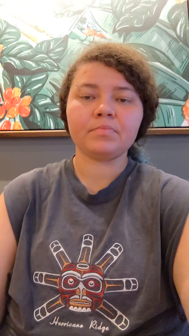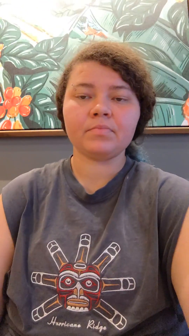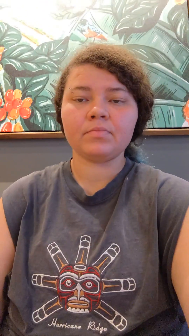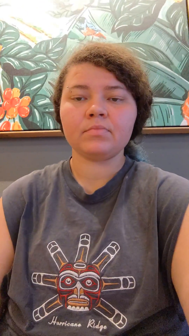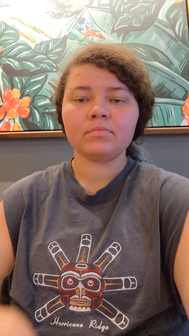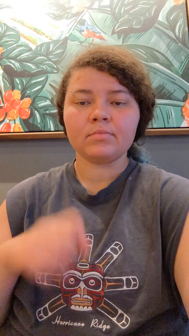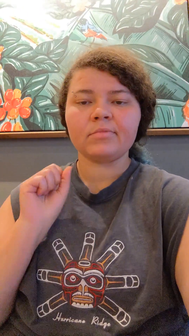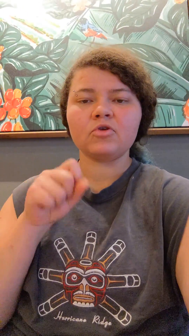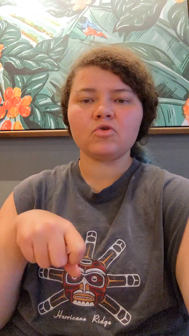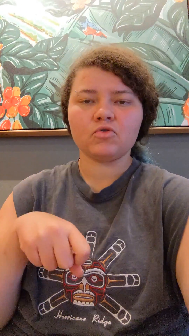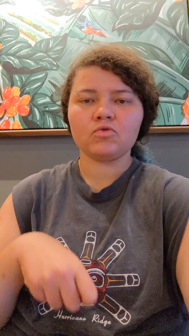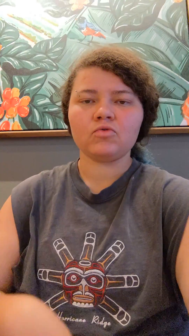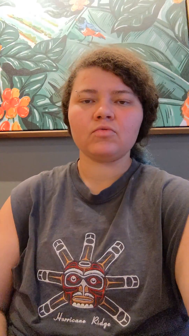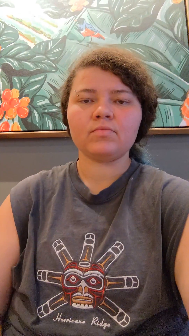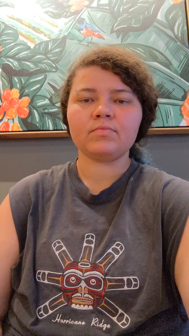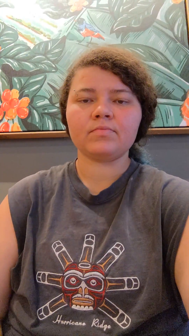could